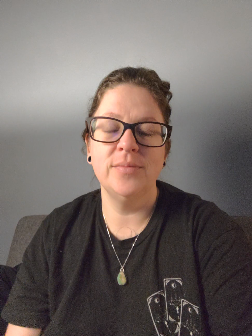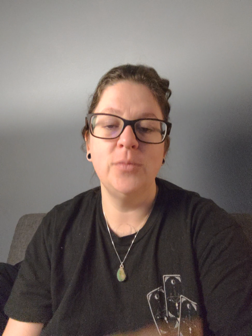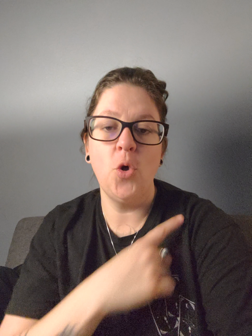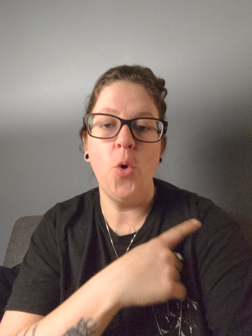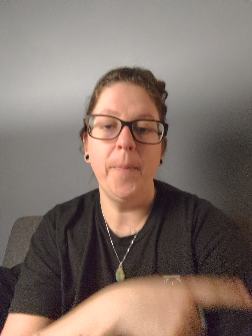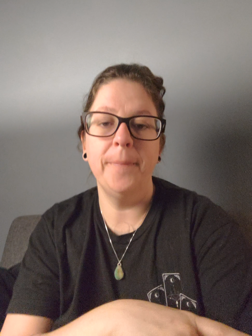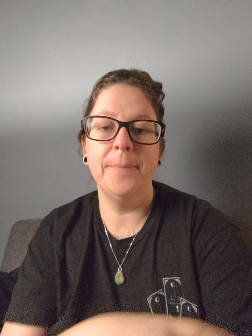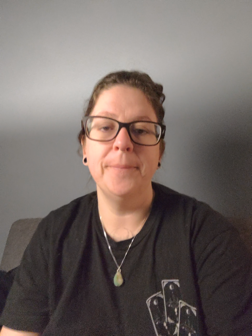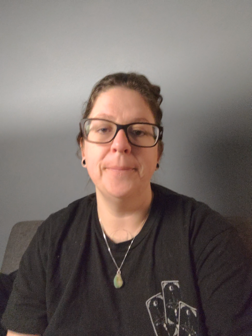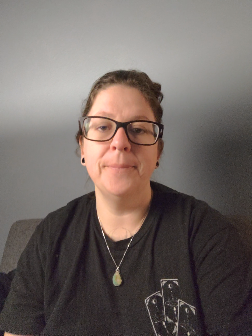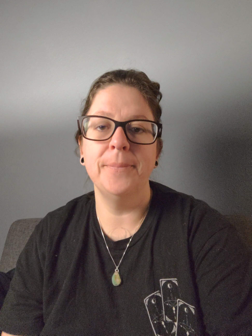arm